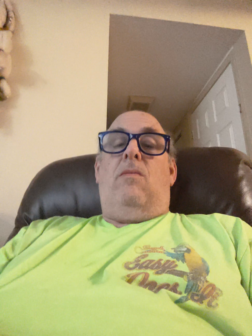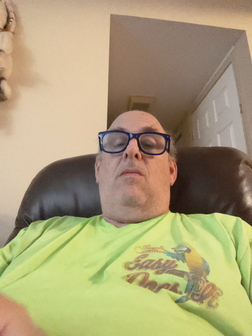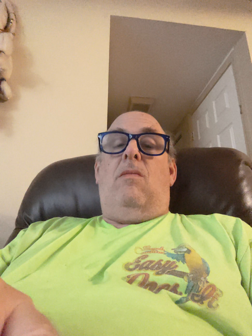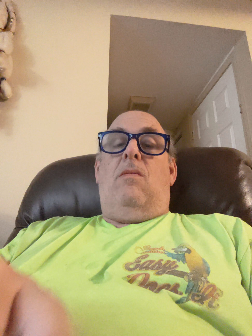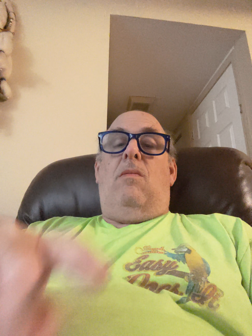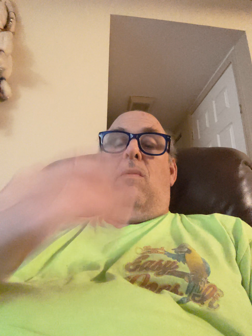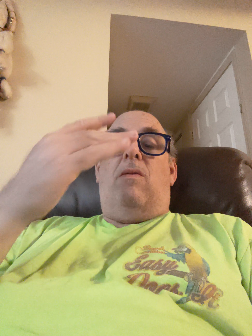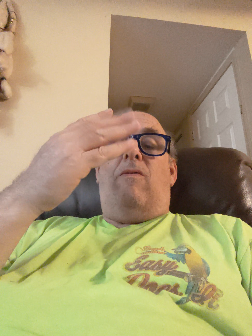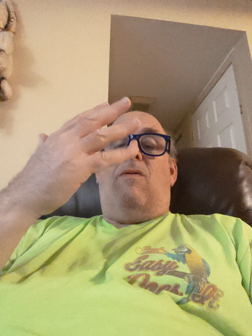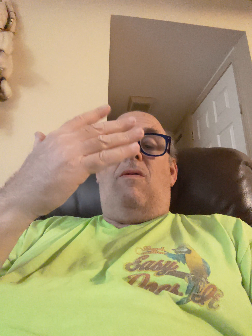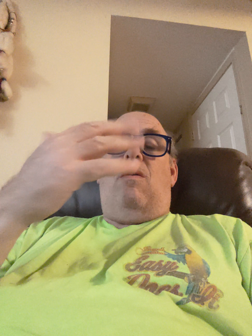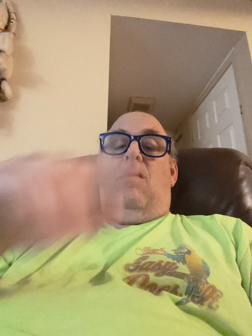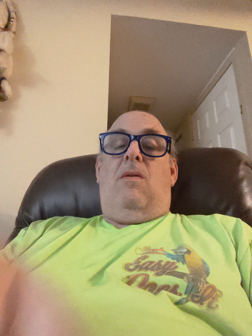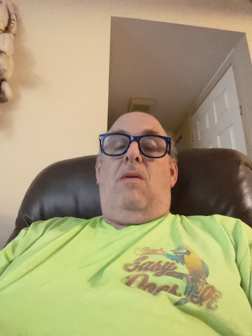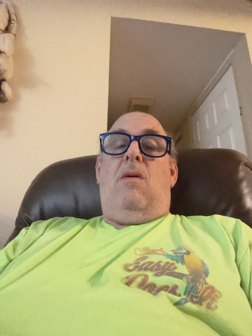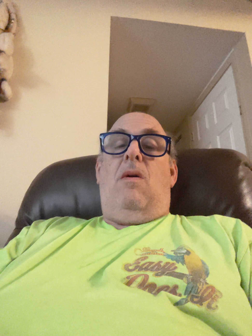finger